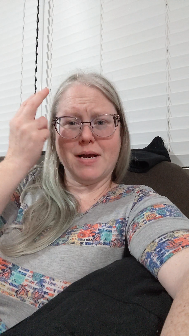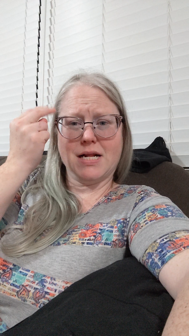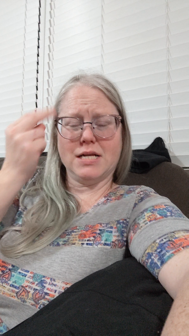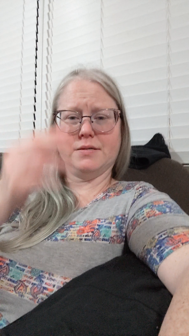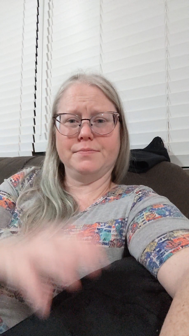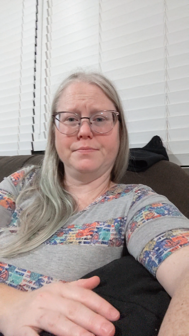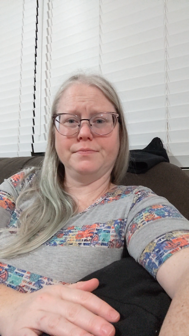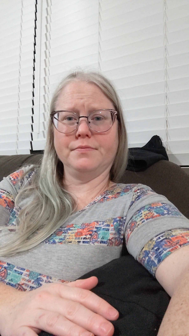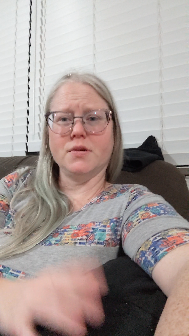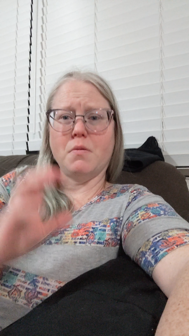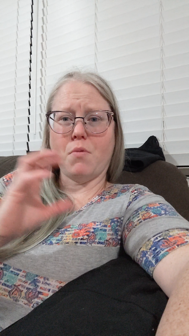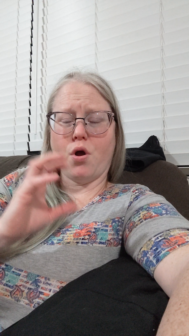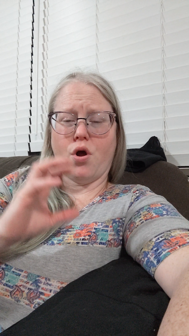ball